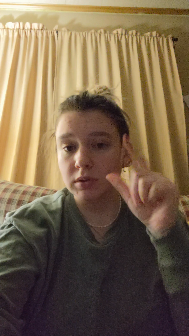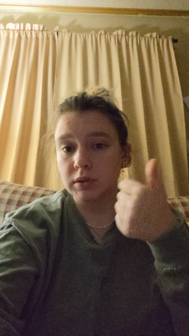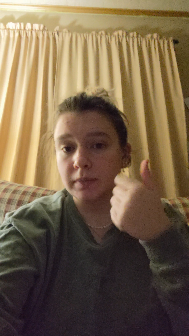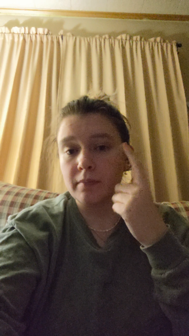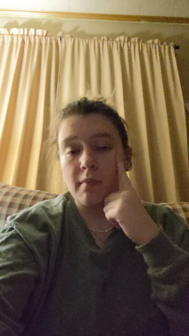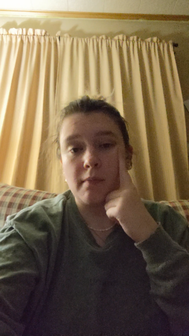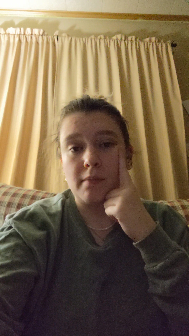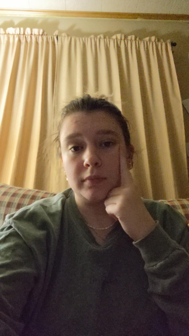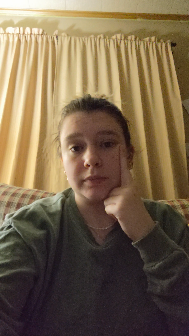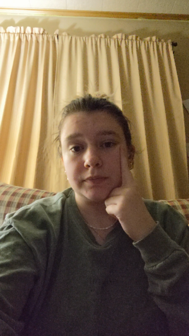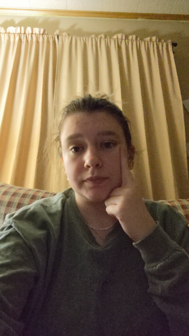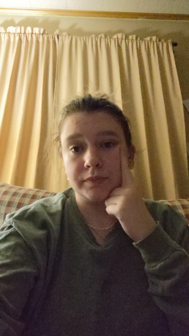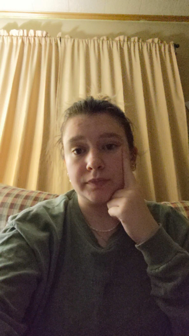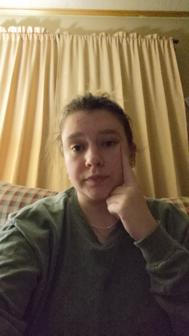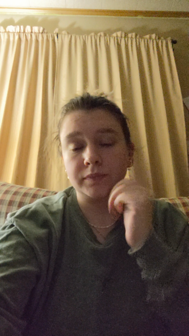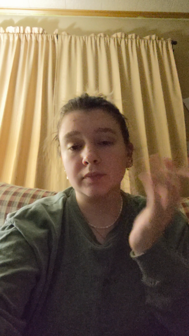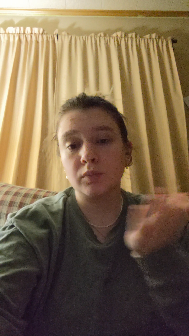bring